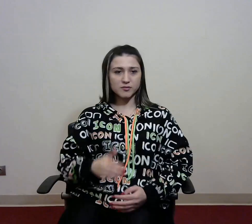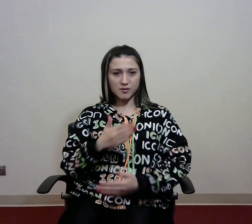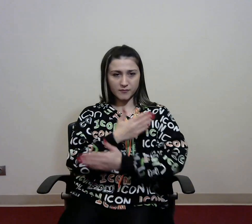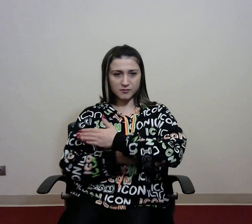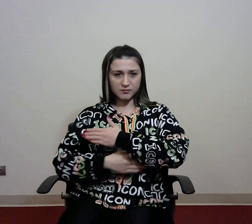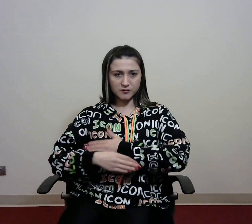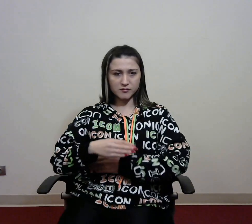əlil